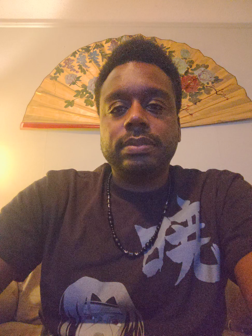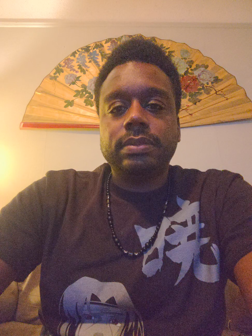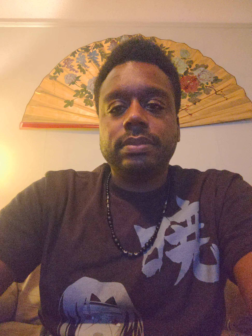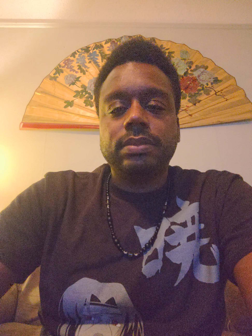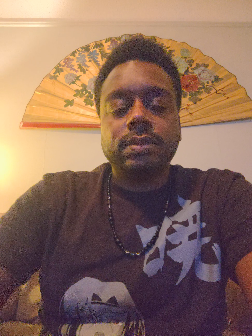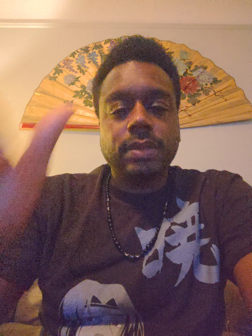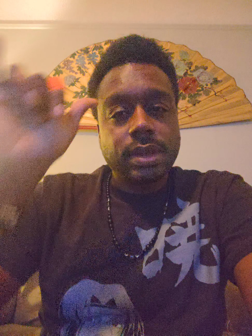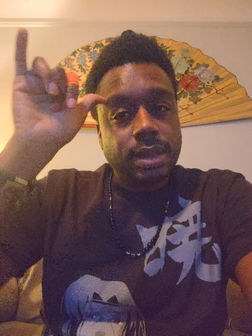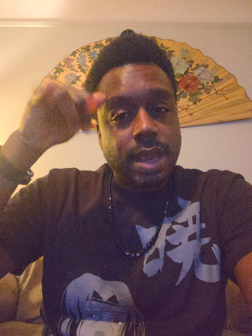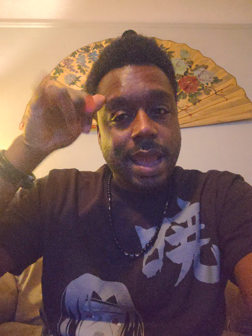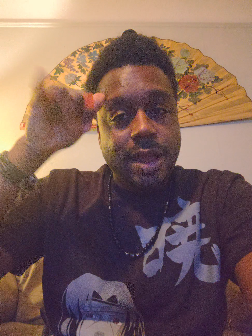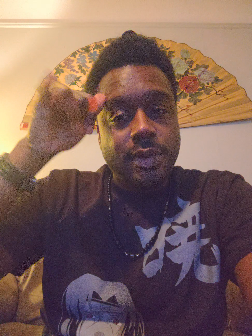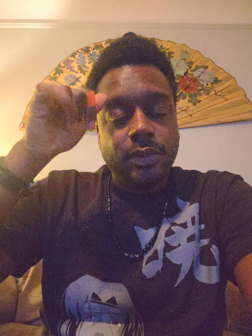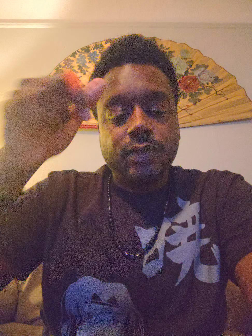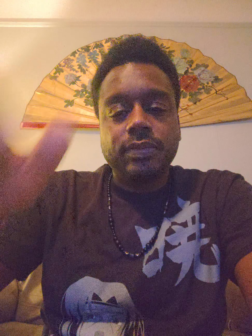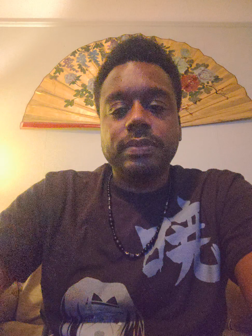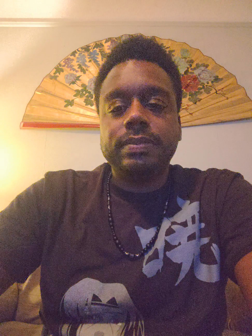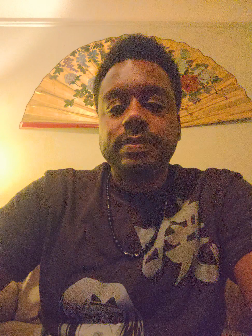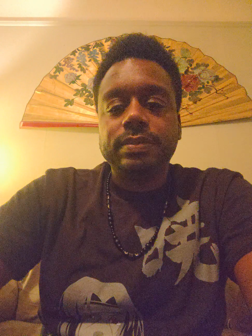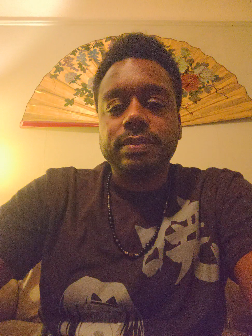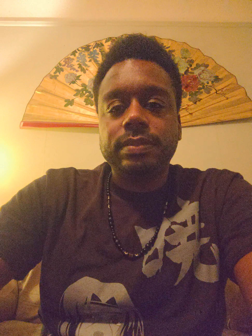cow